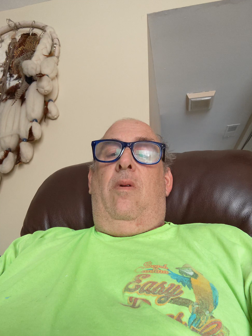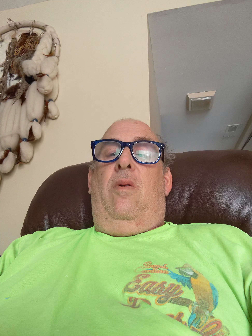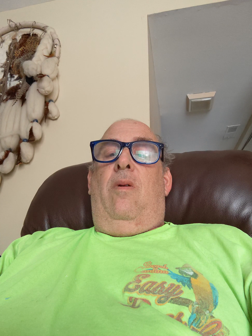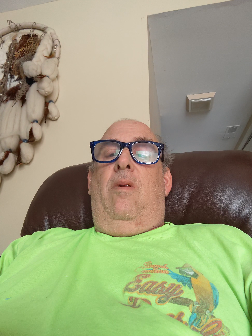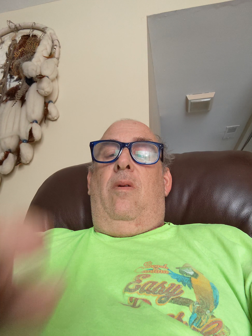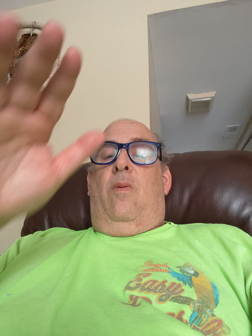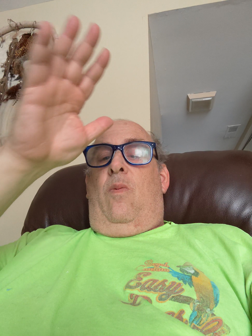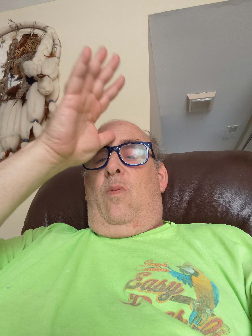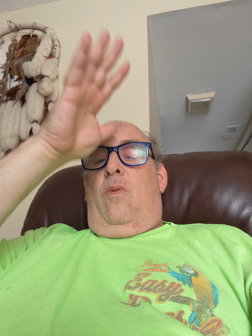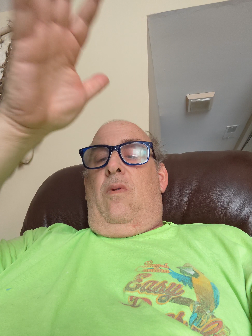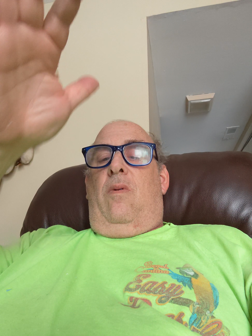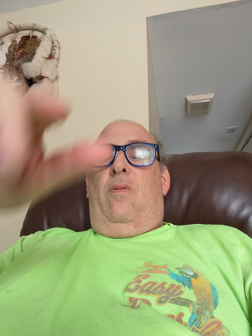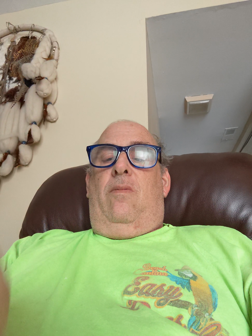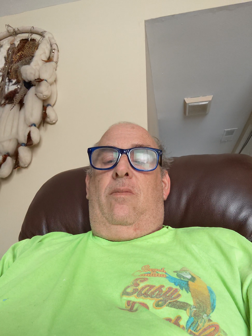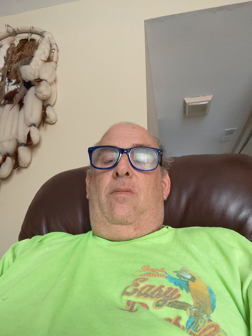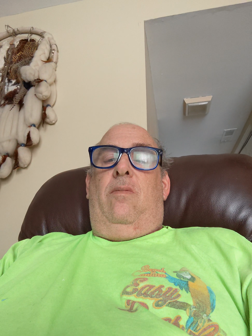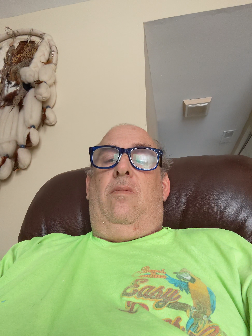grandpa